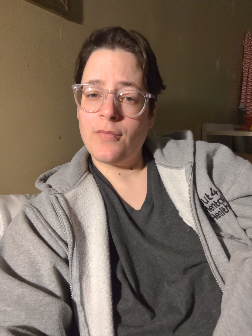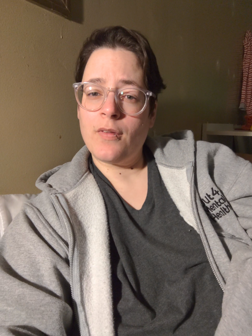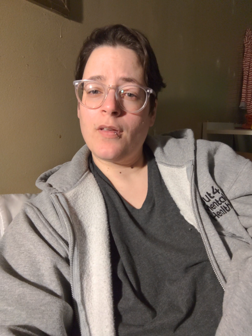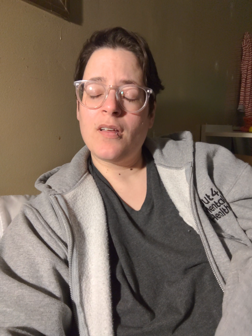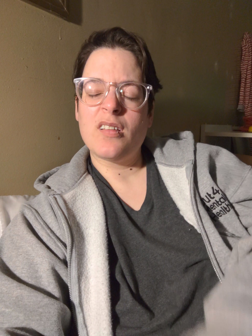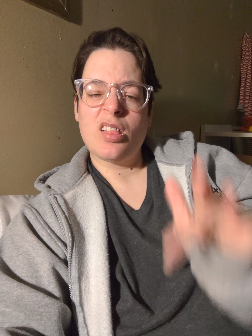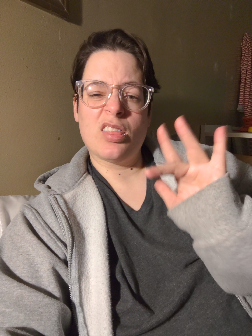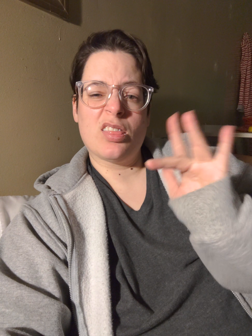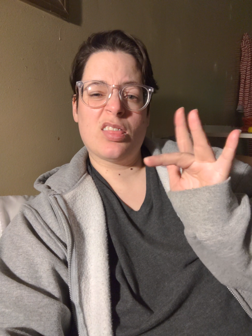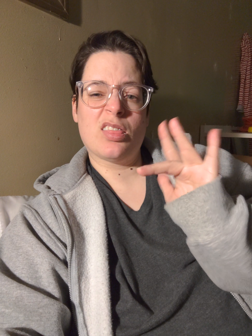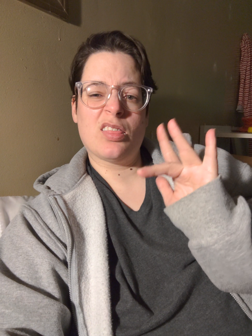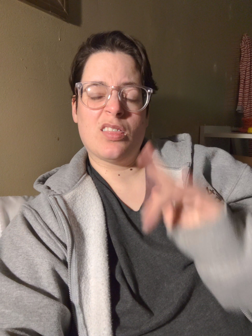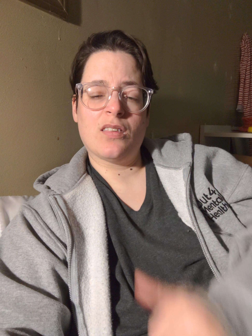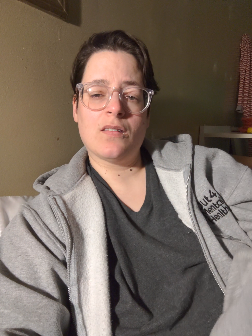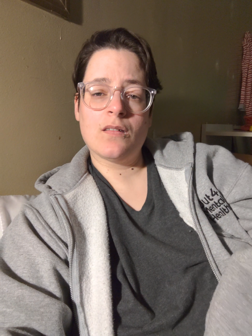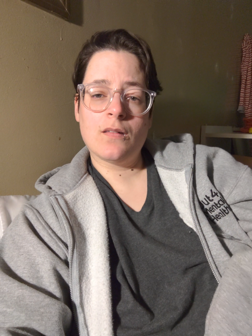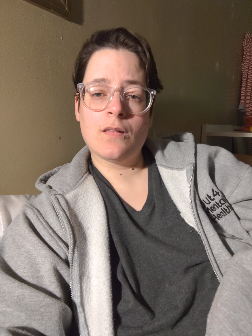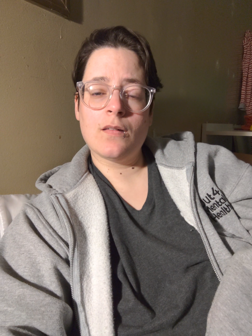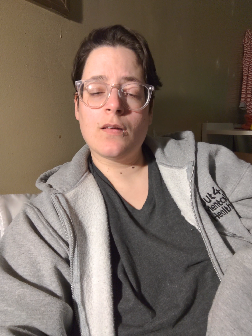yucky